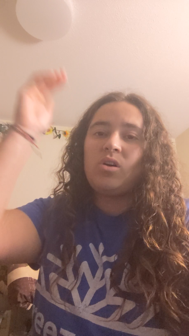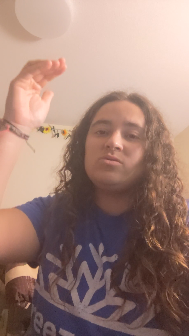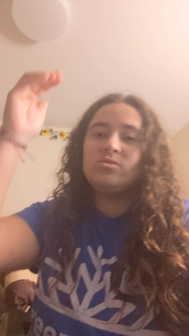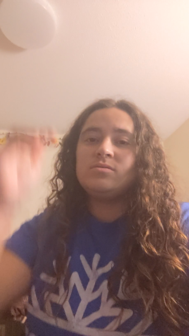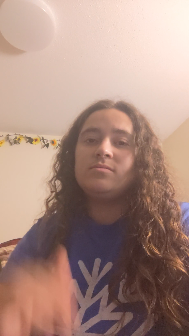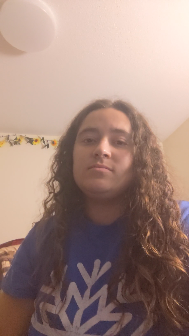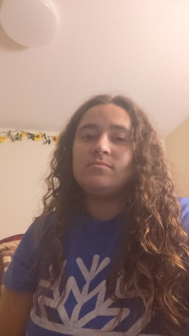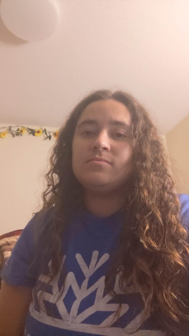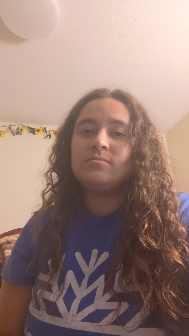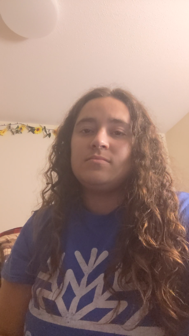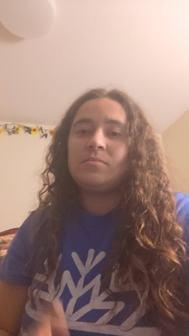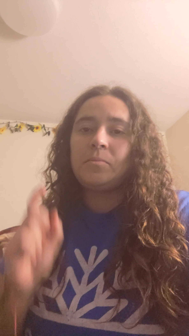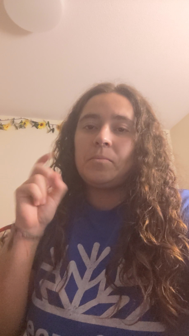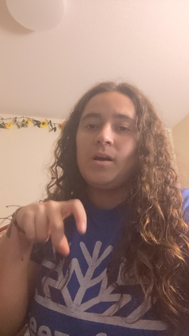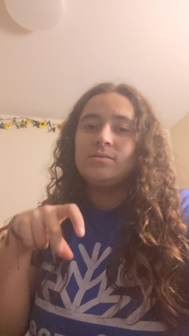must